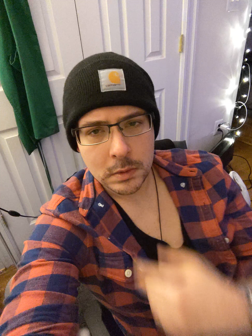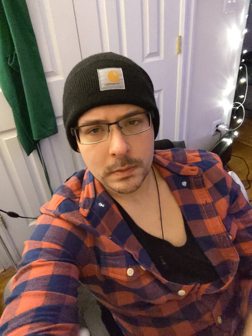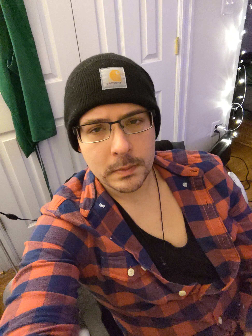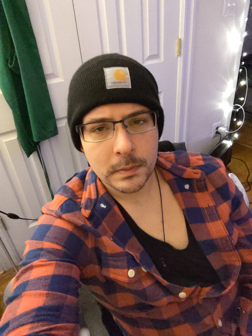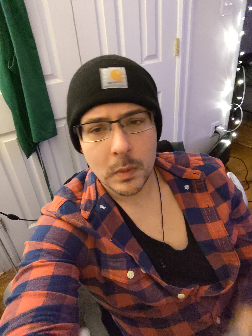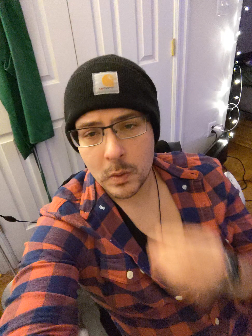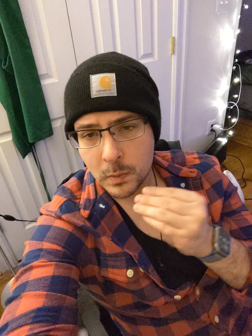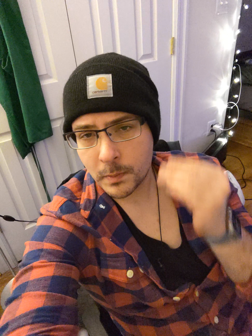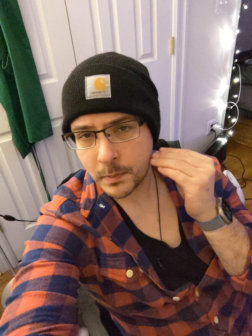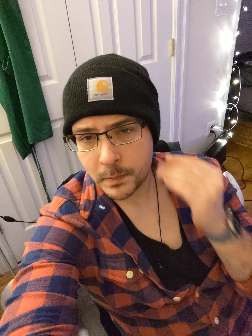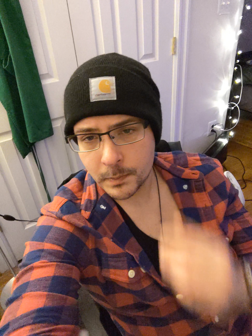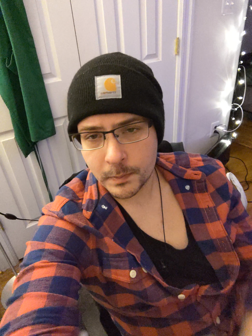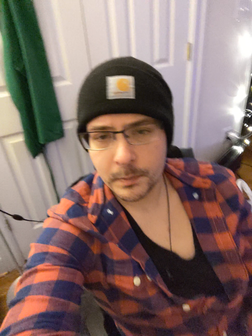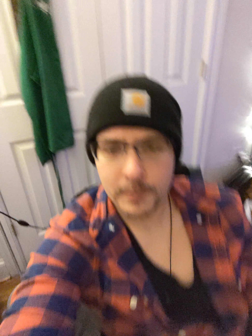home